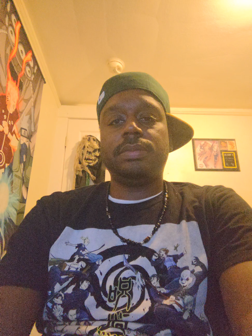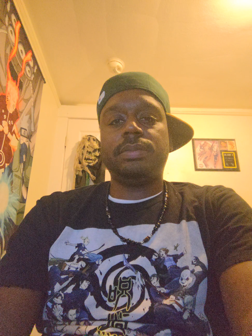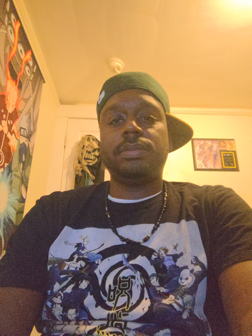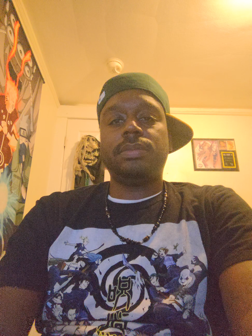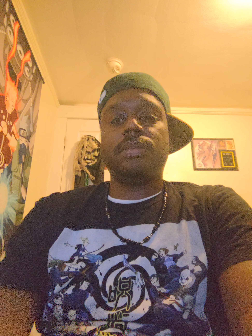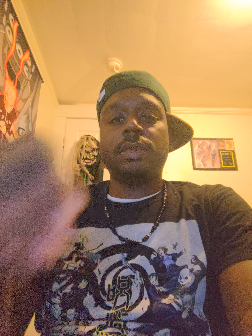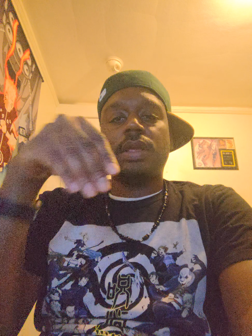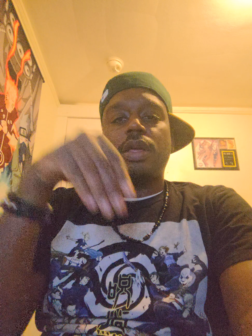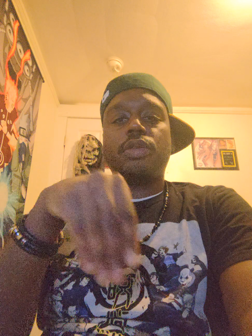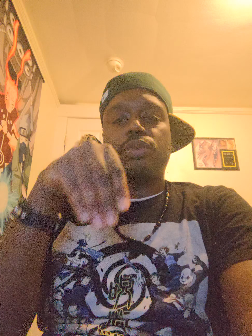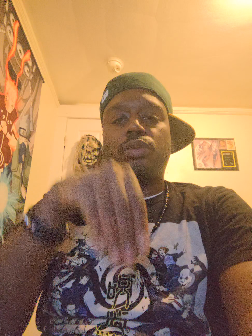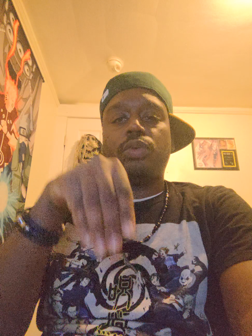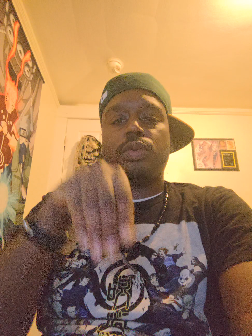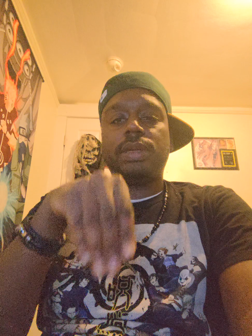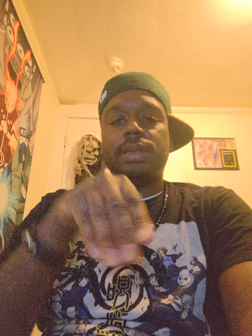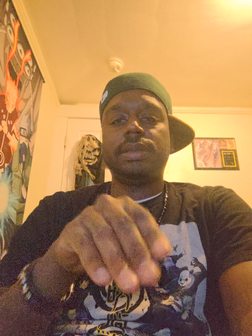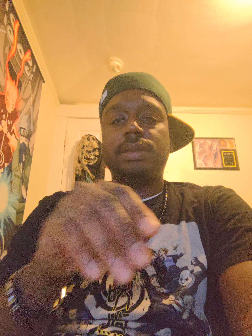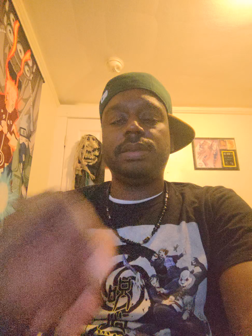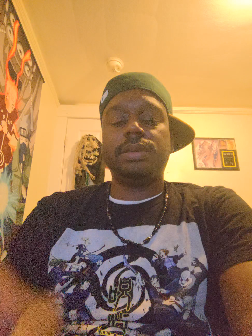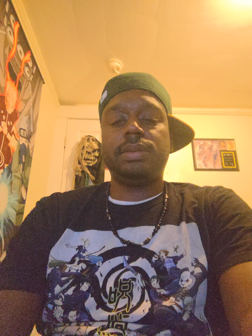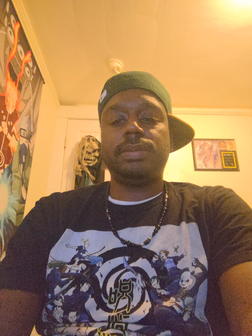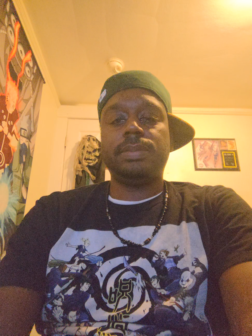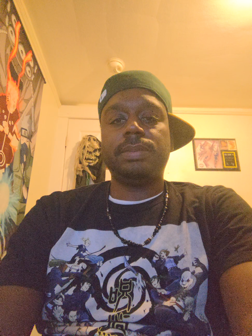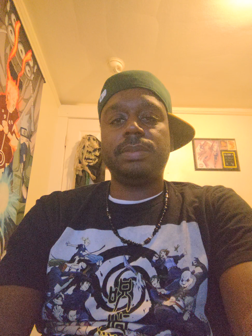into